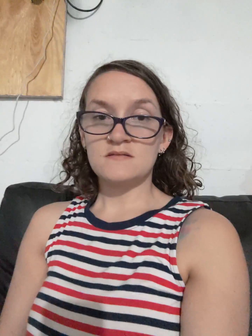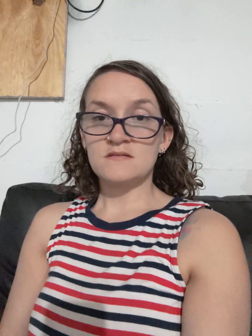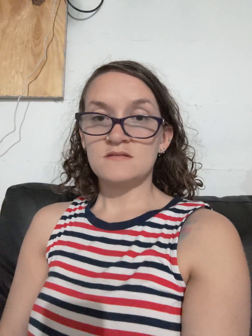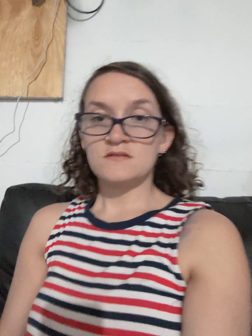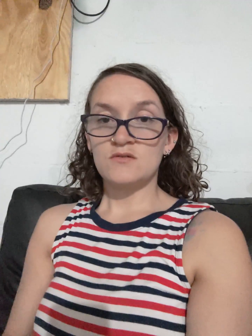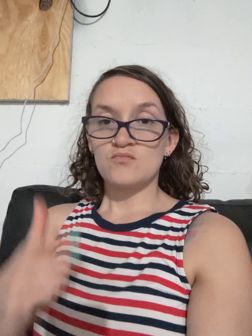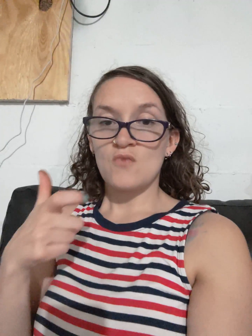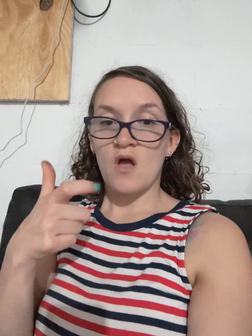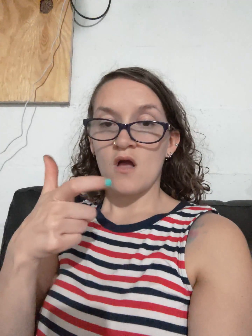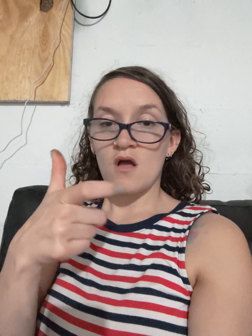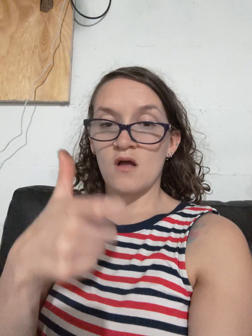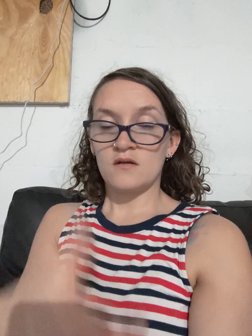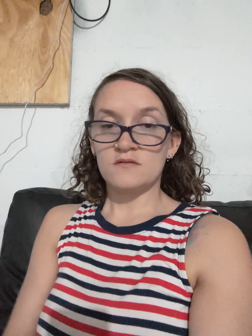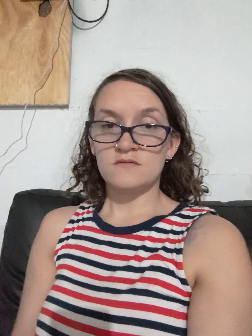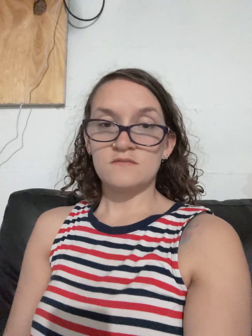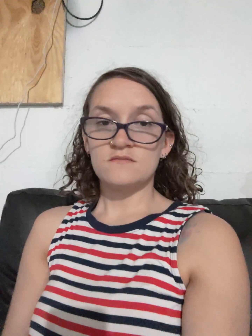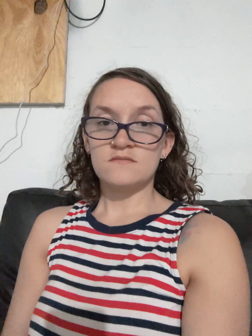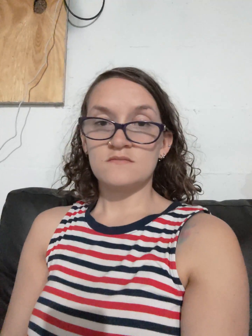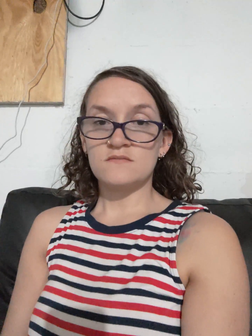run